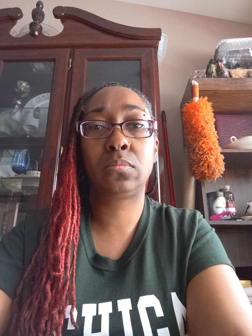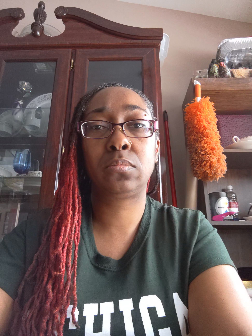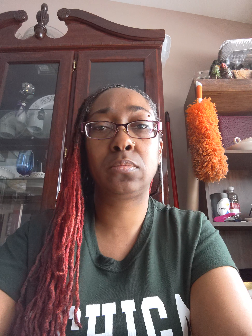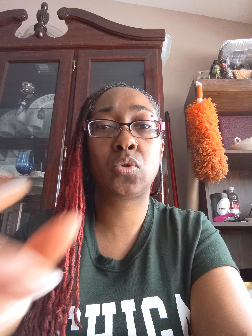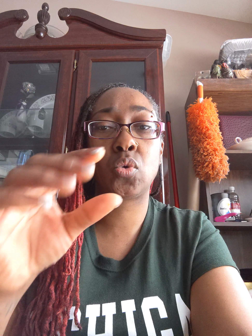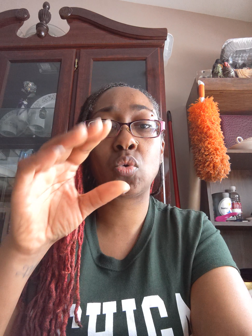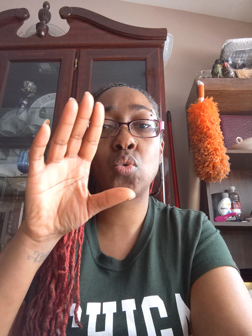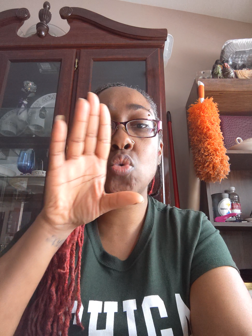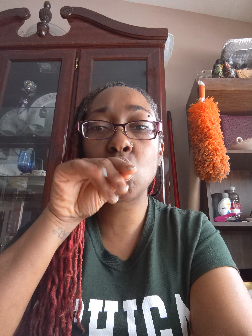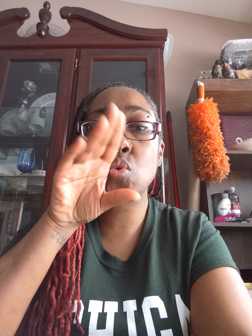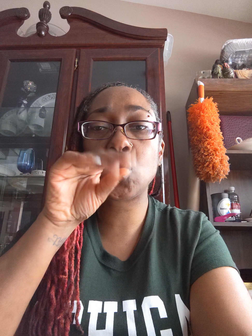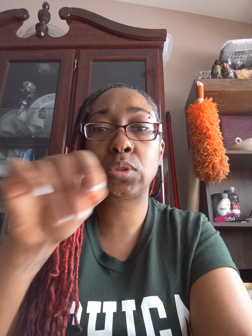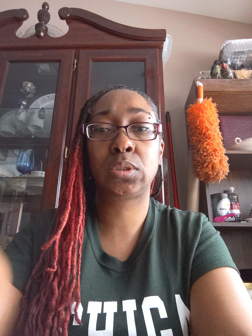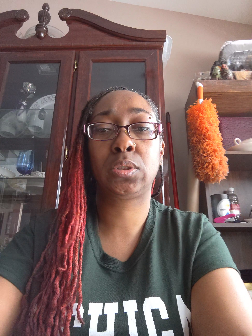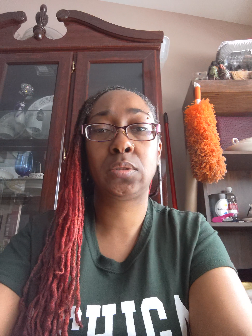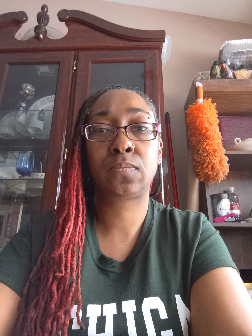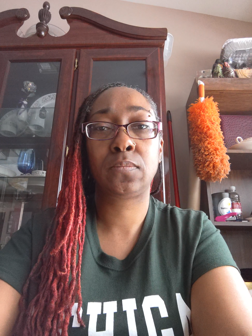goose